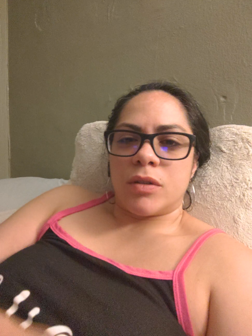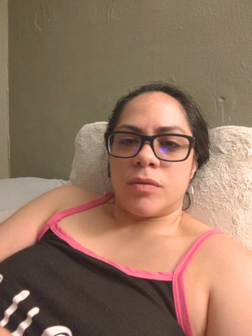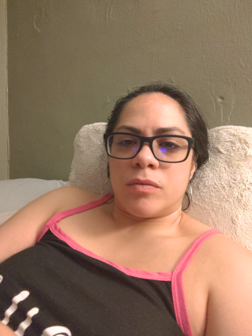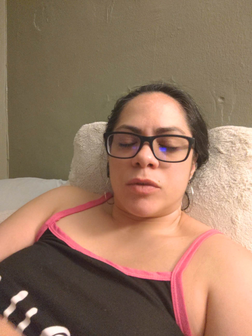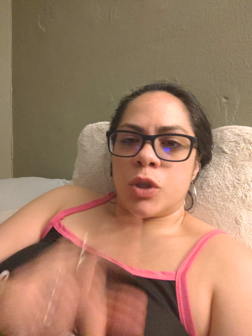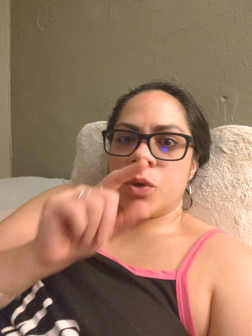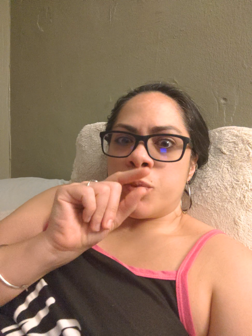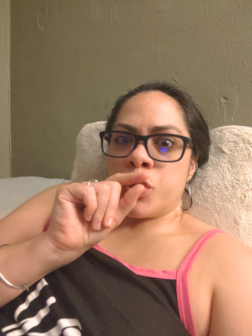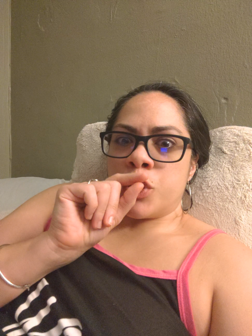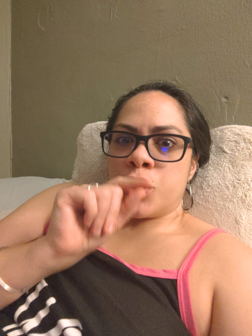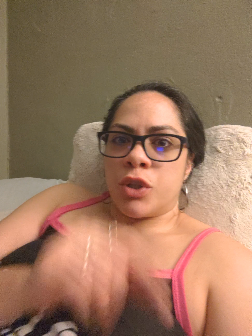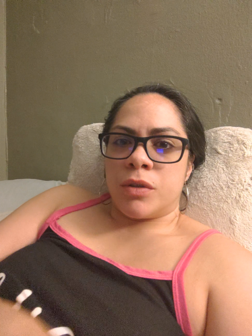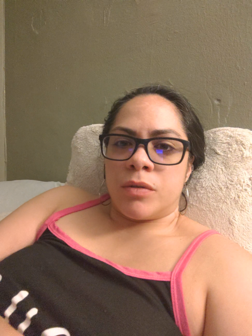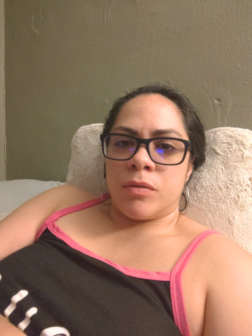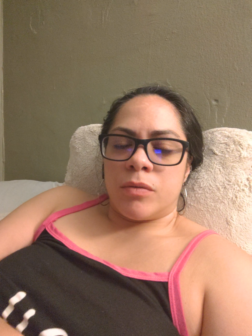bird